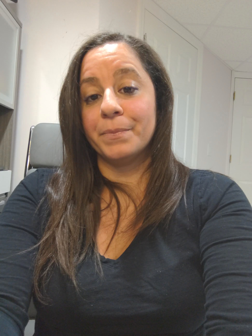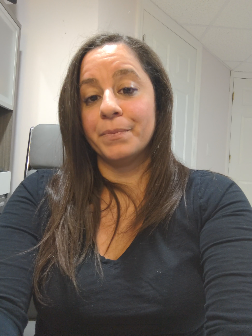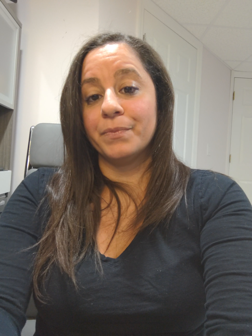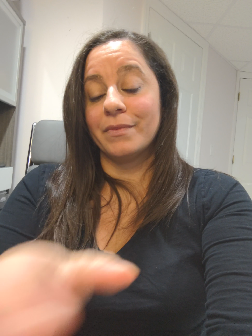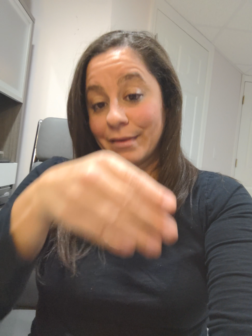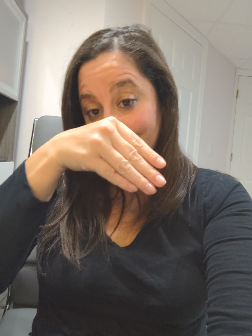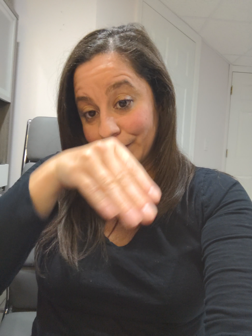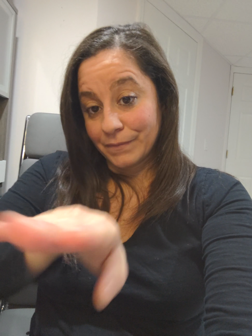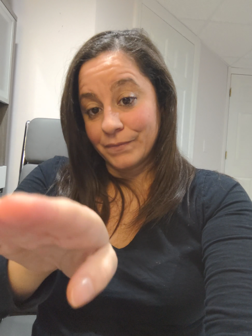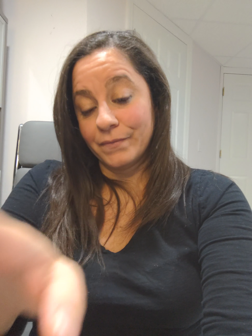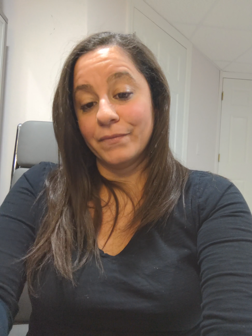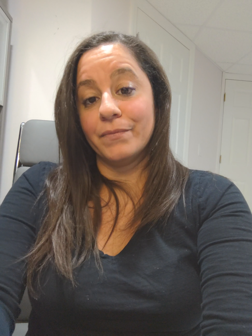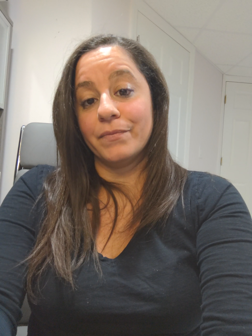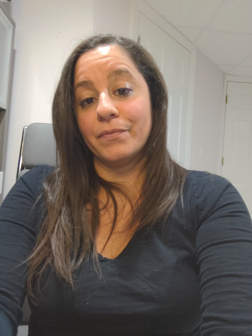elephant